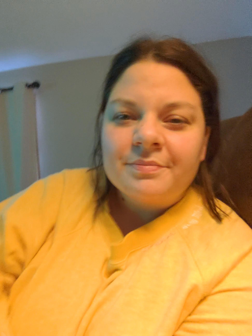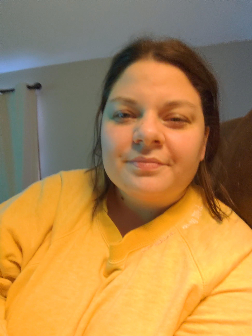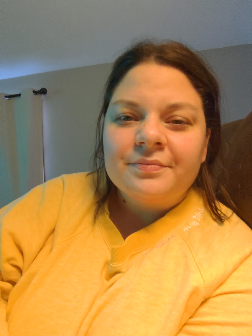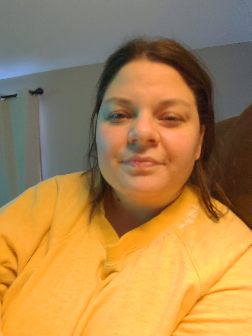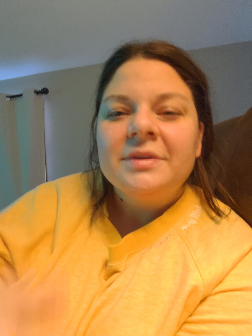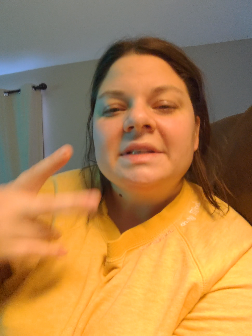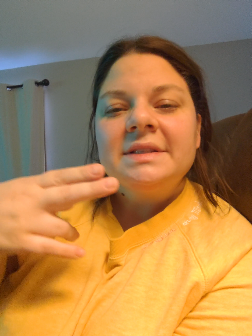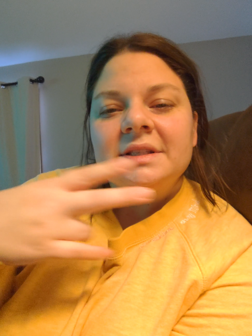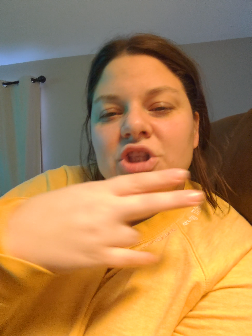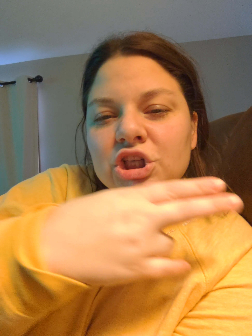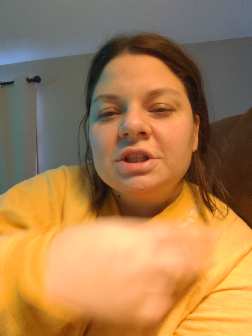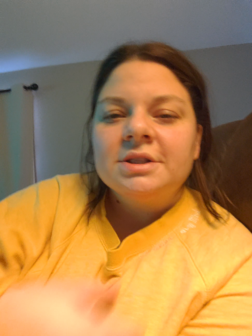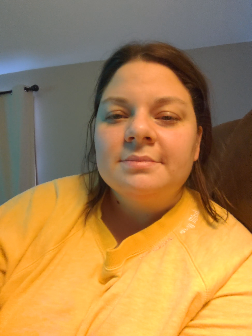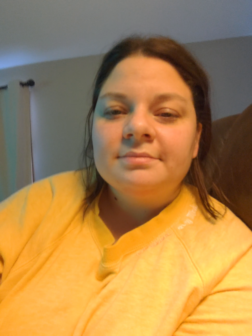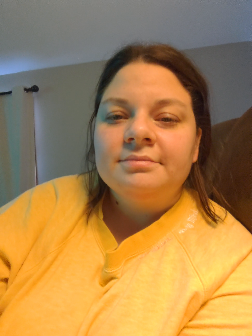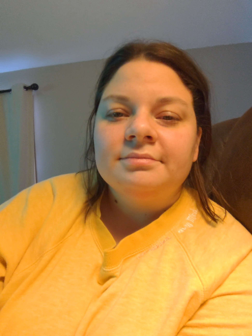scissors